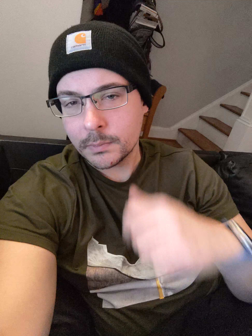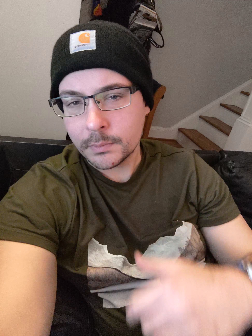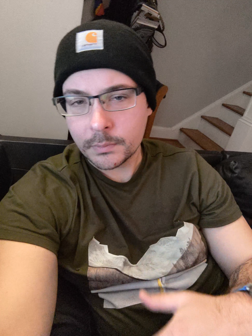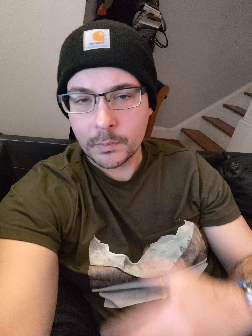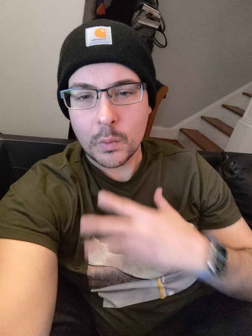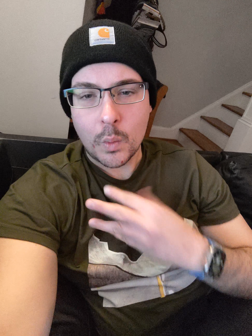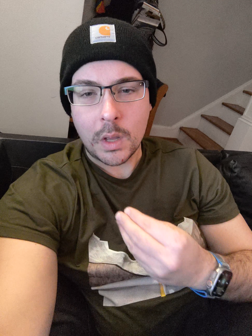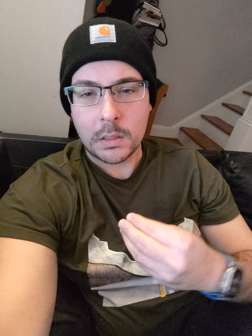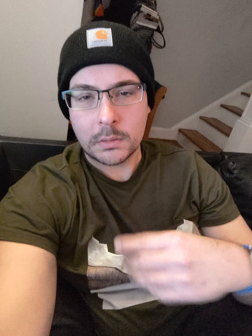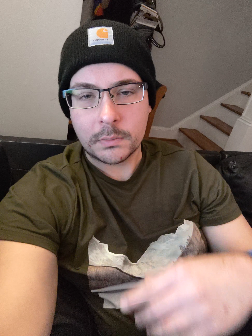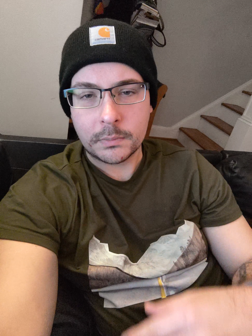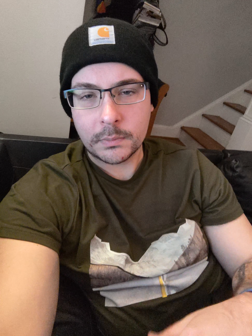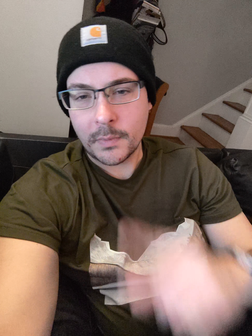white